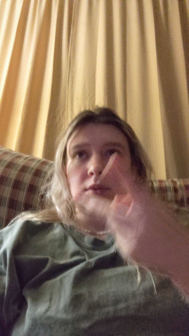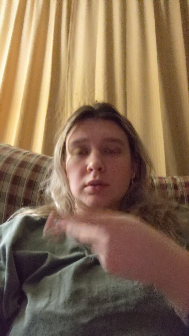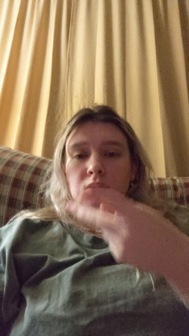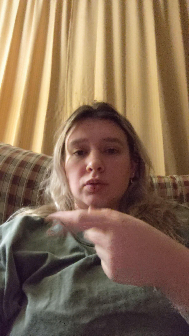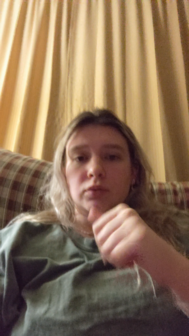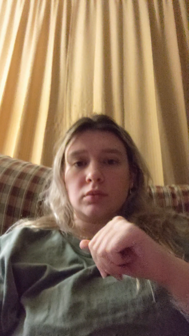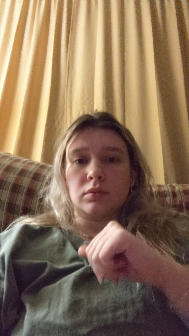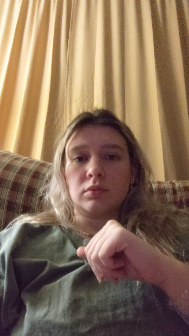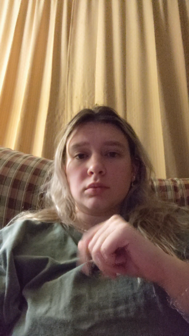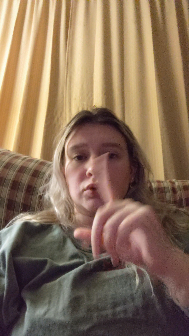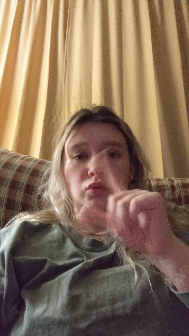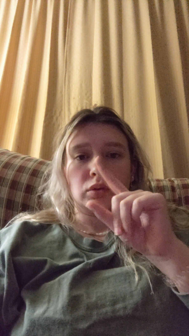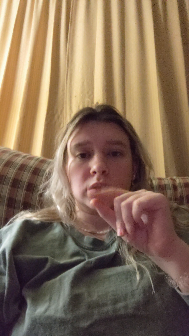chicken